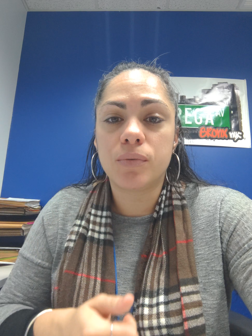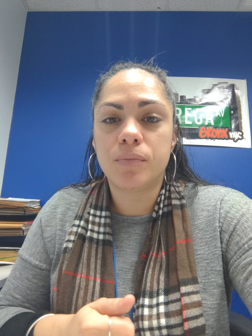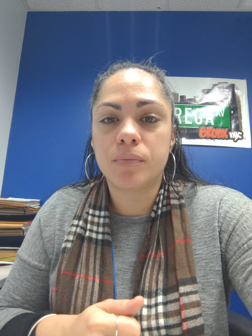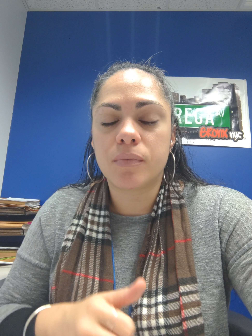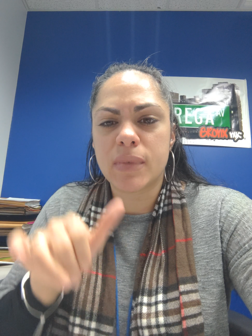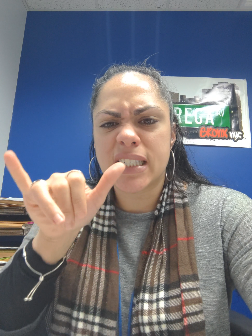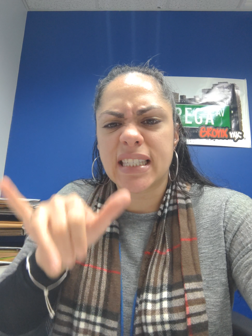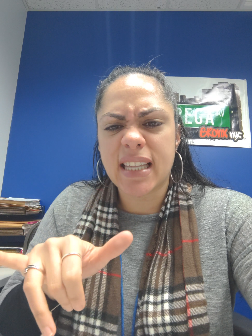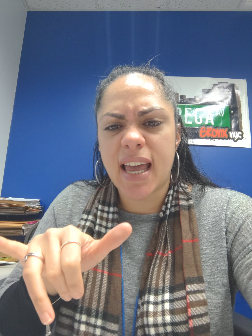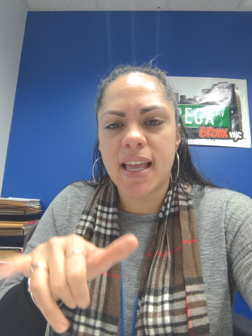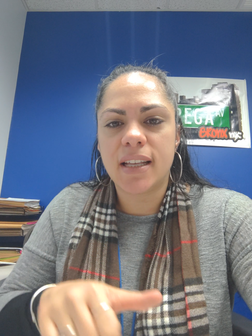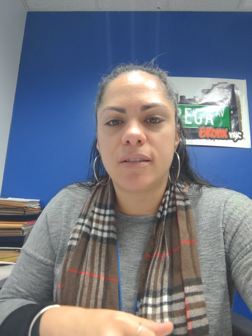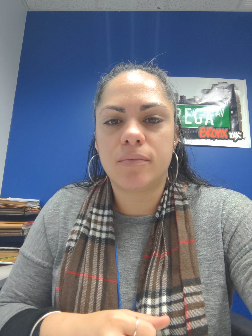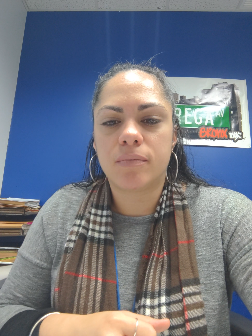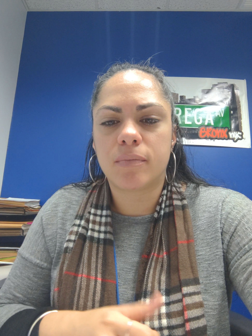stay